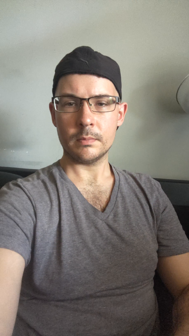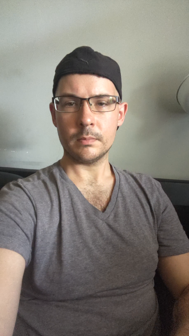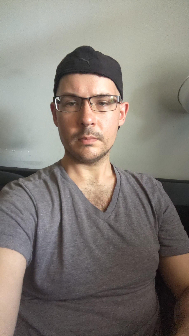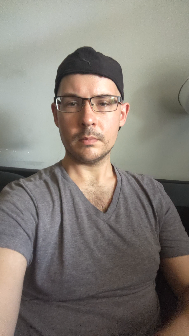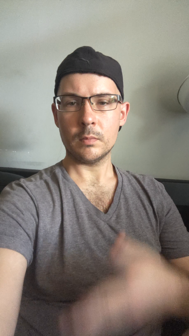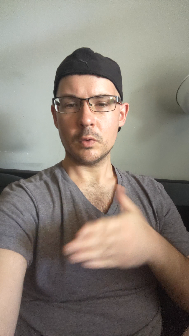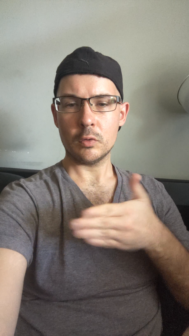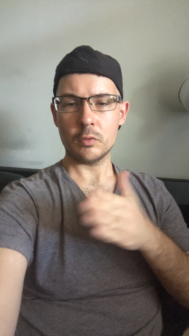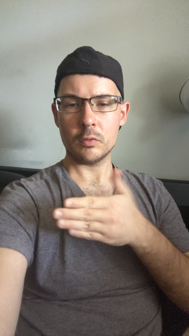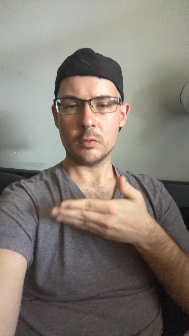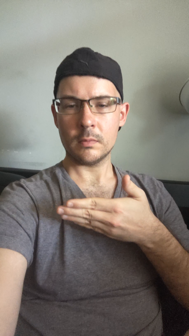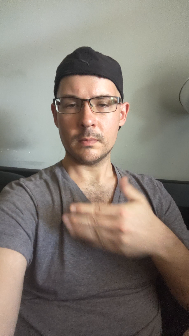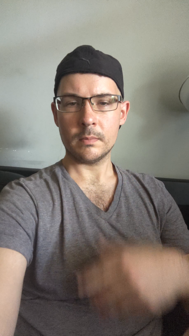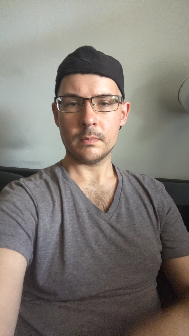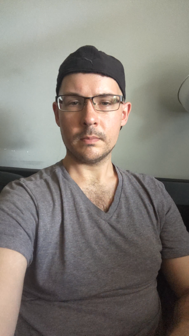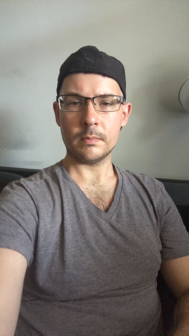cook